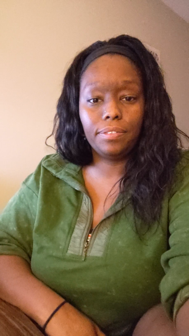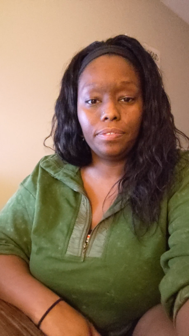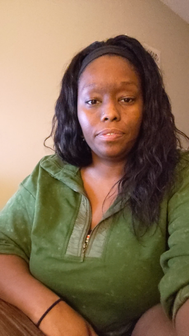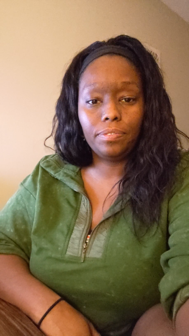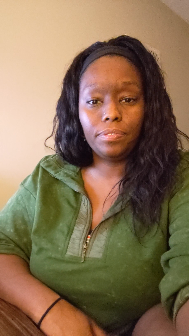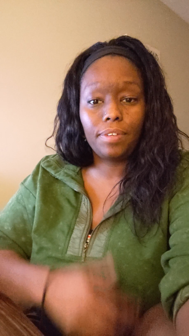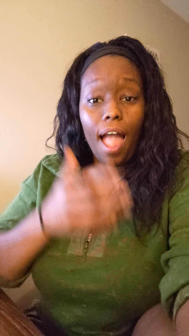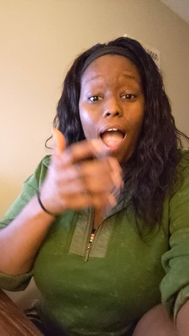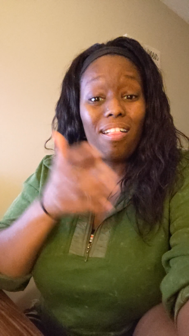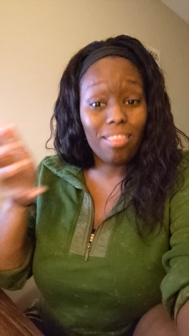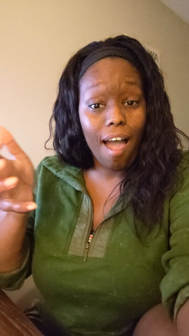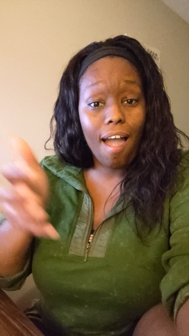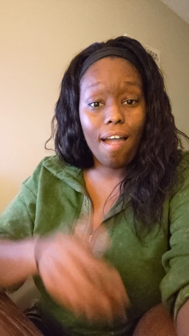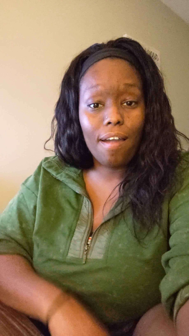a lot